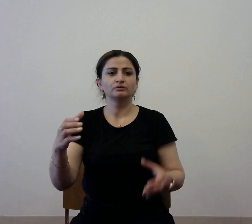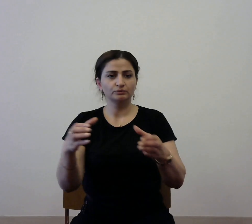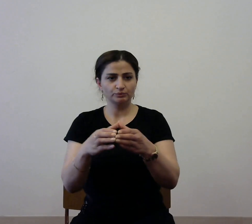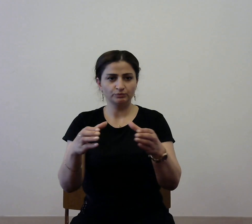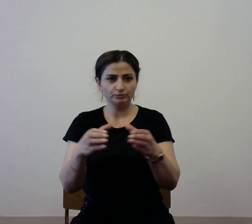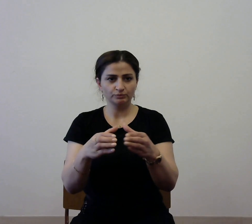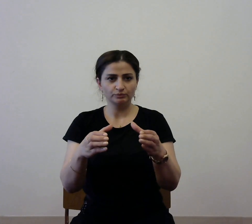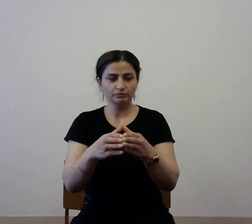komanda